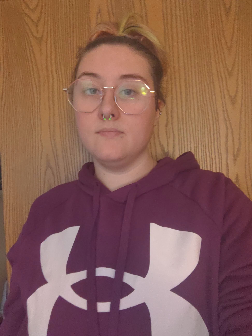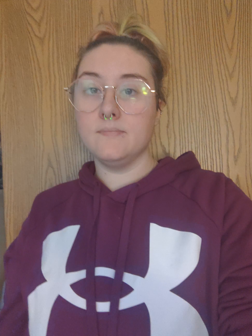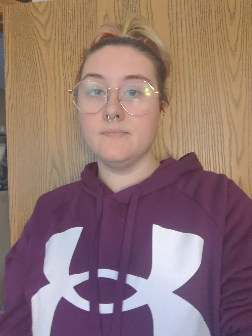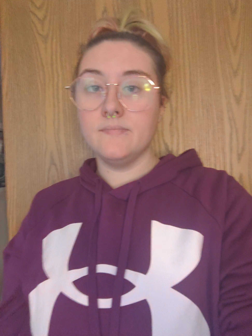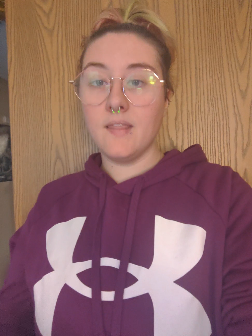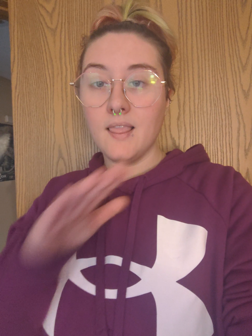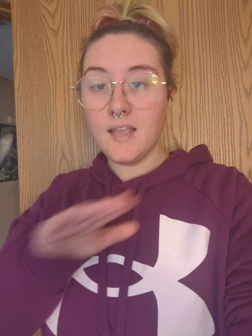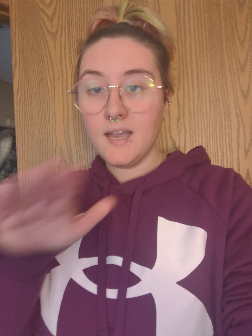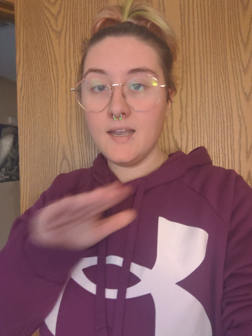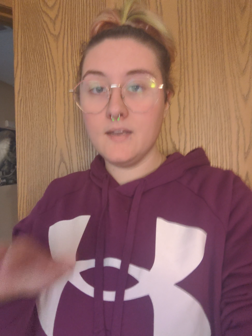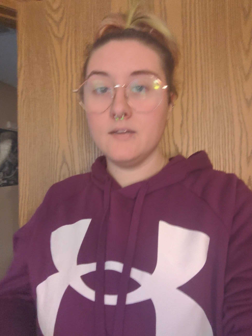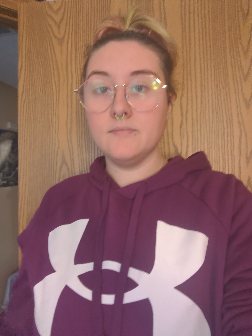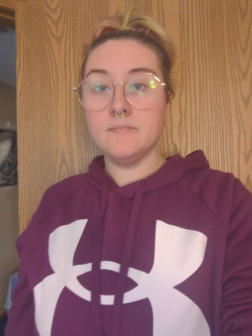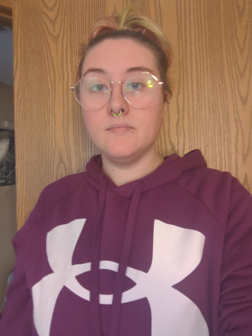clean